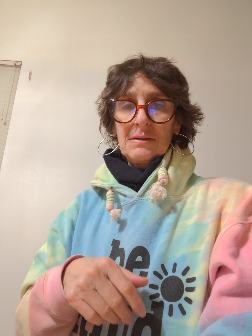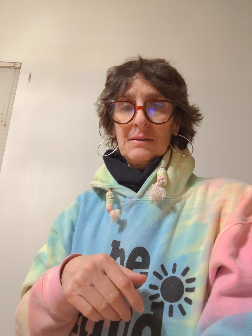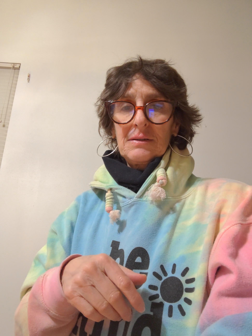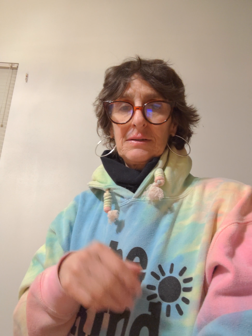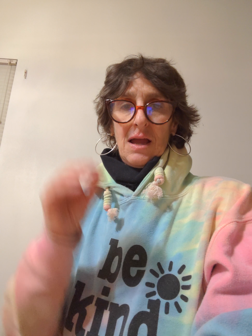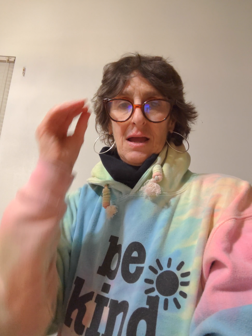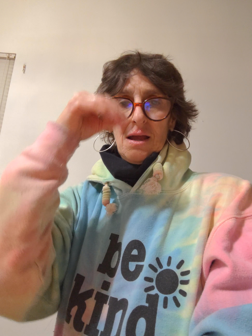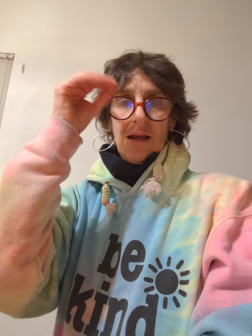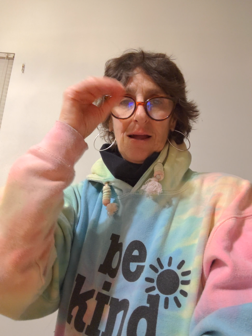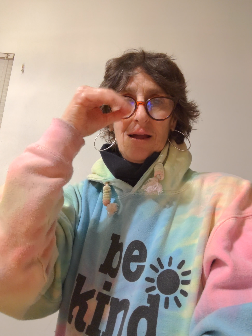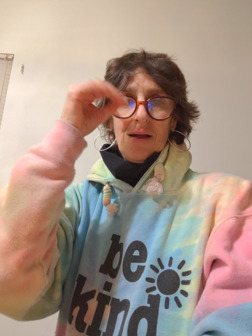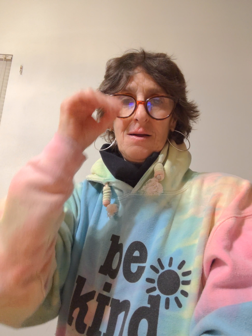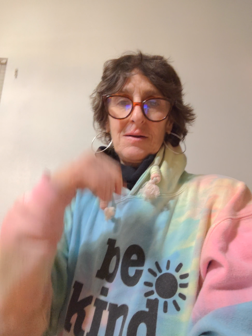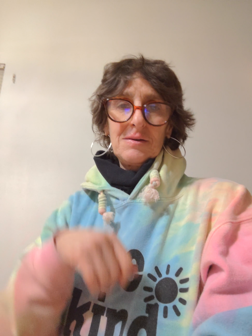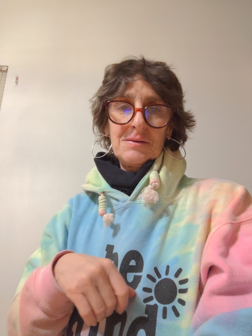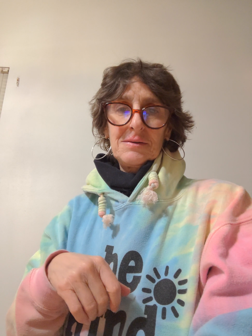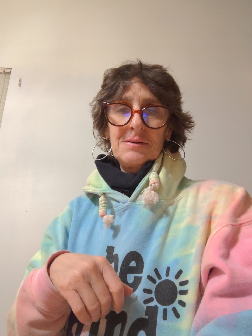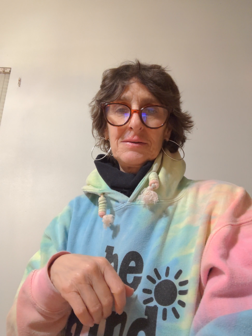owl